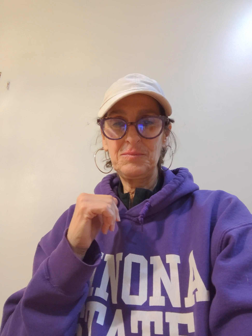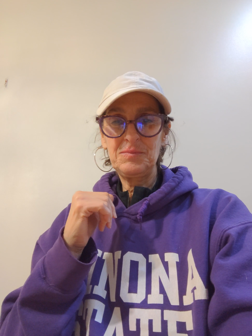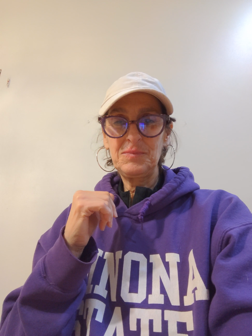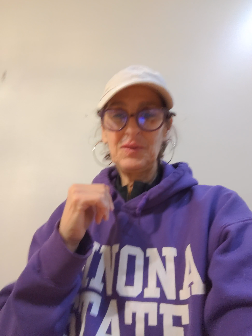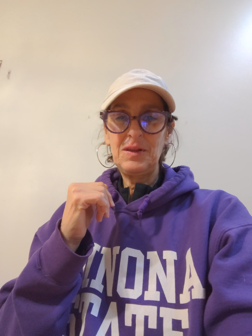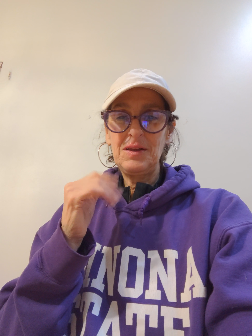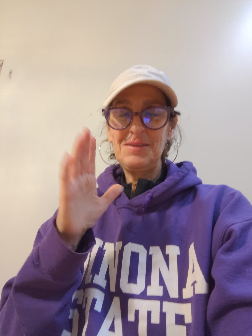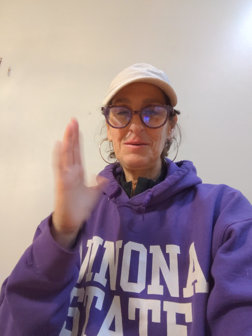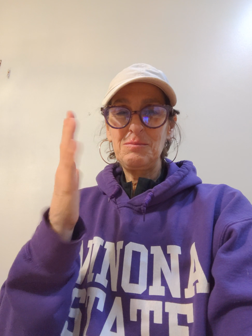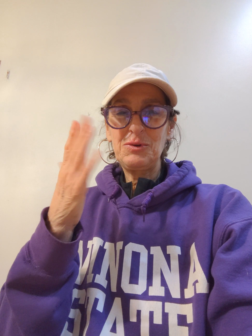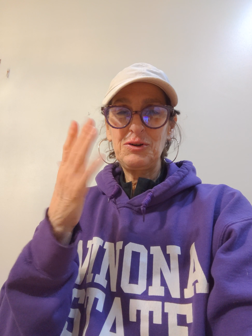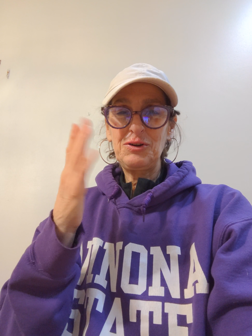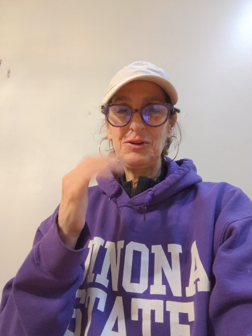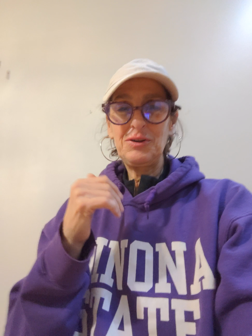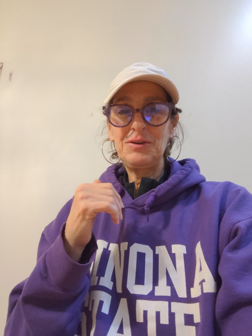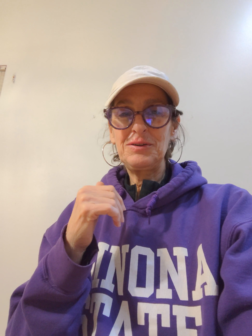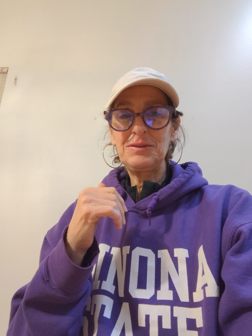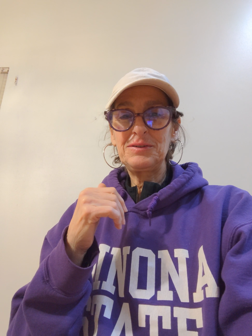book